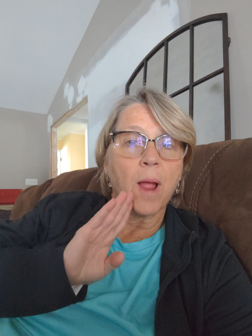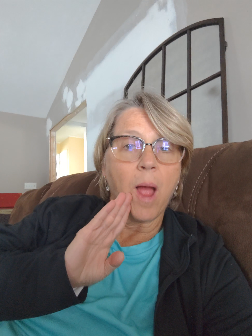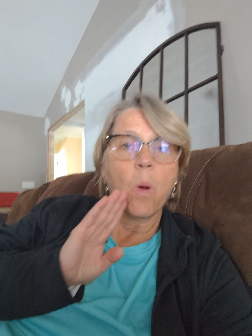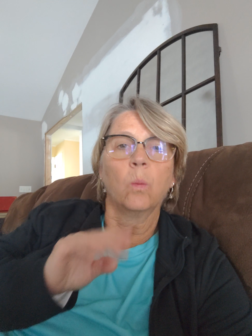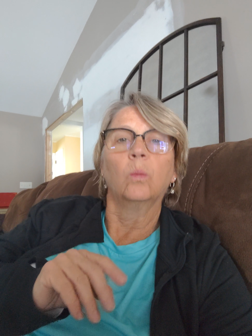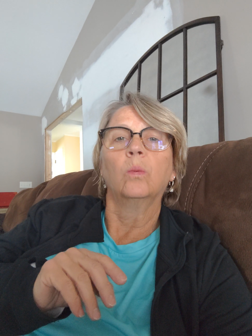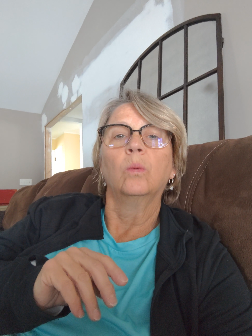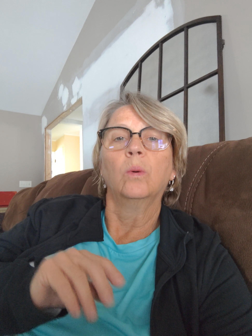brown